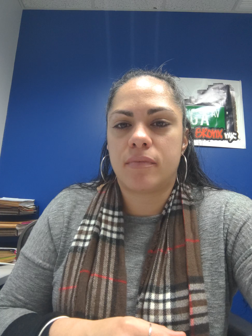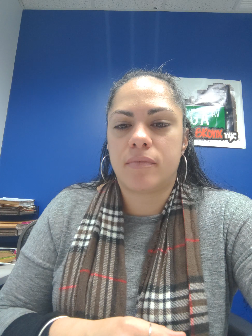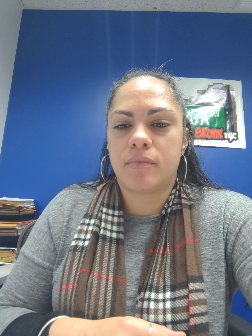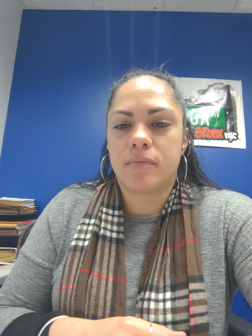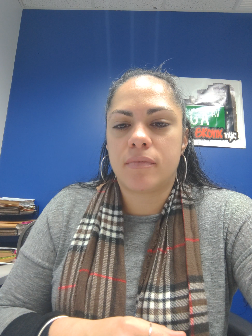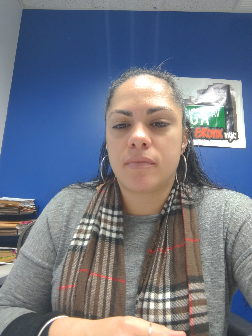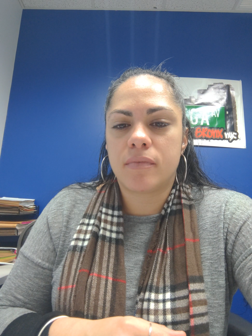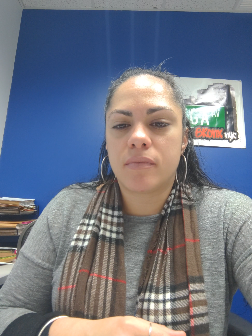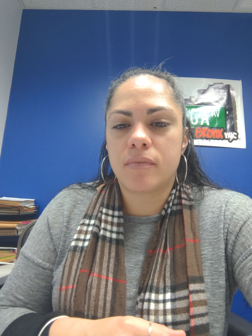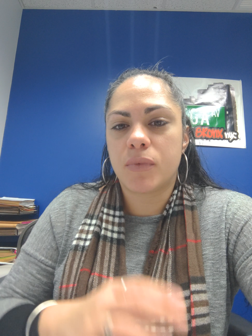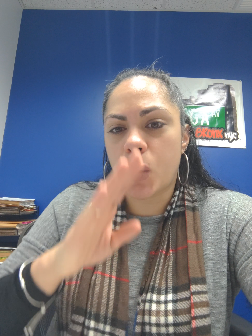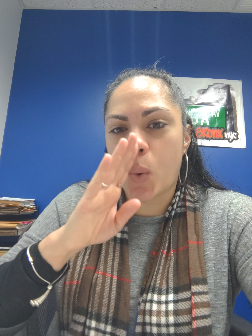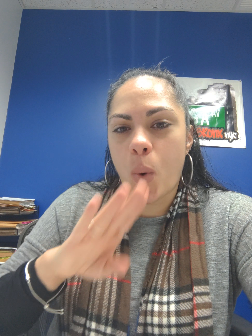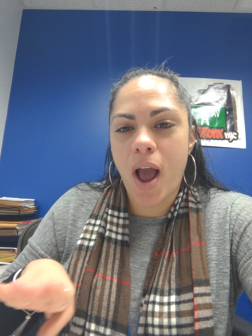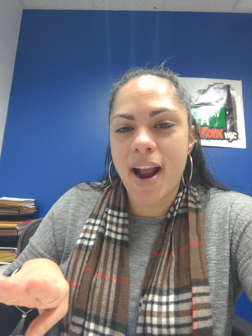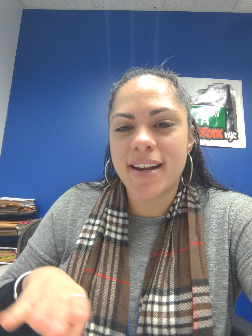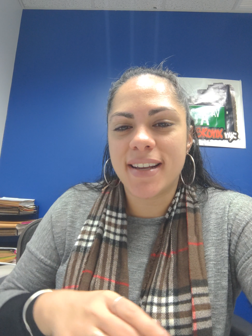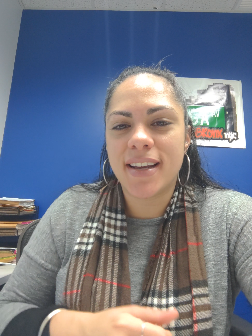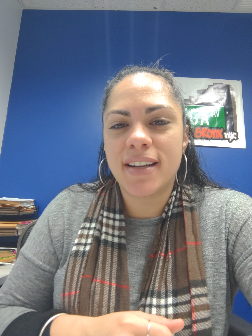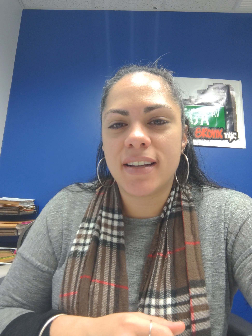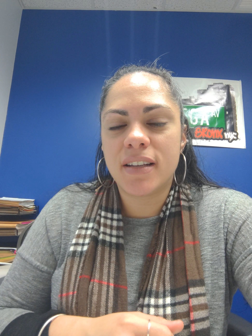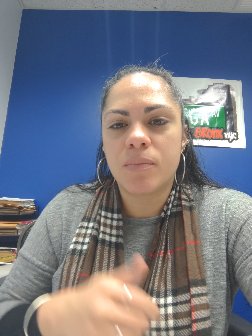quiet